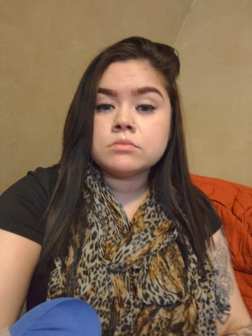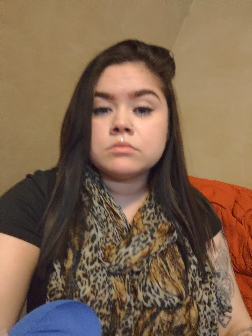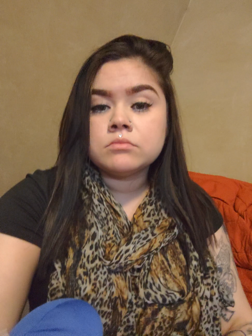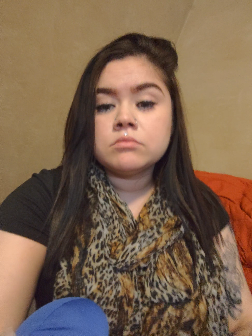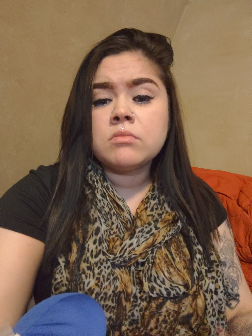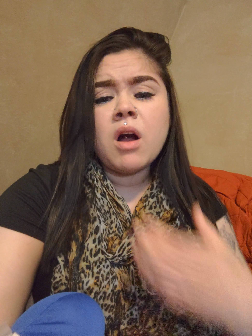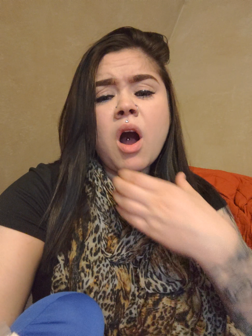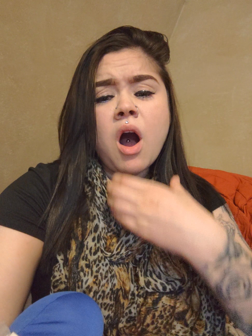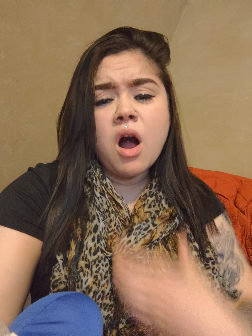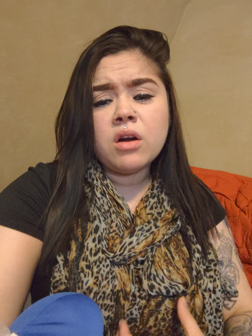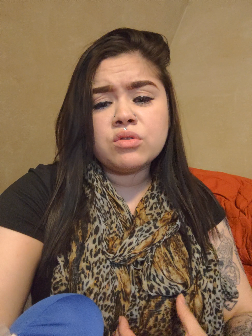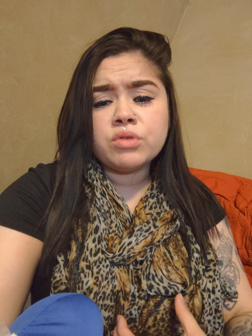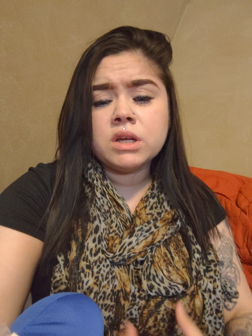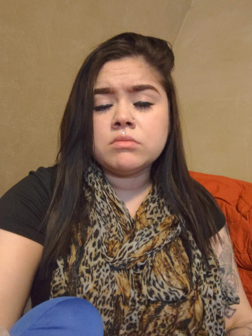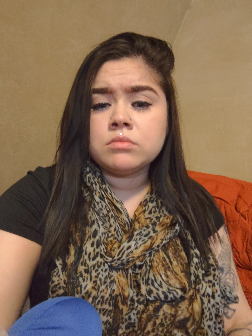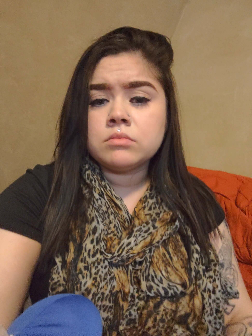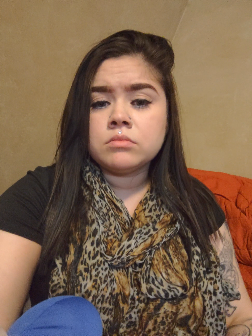hungry